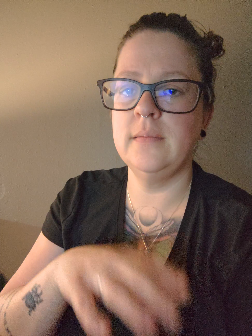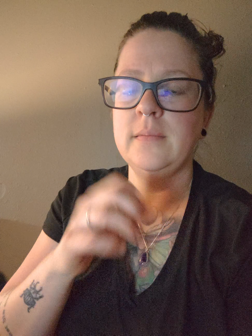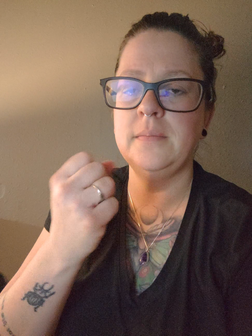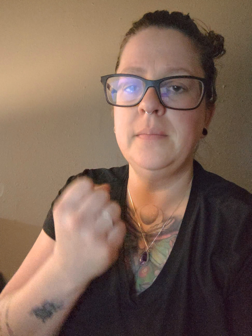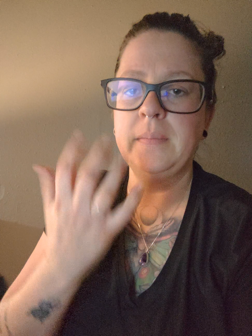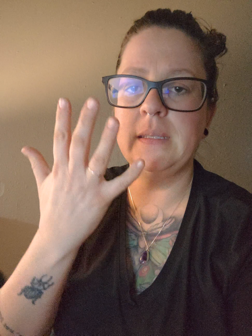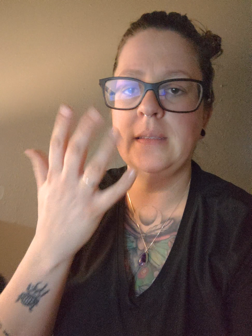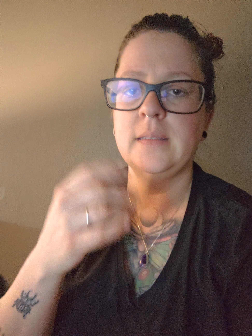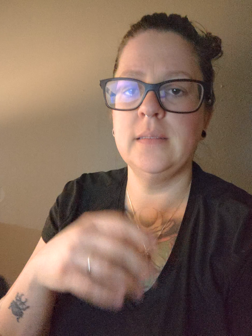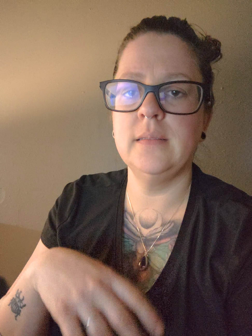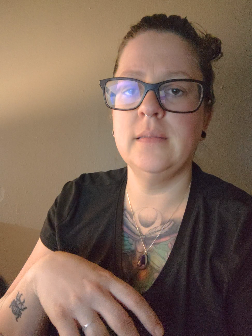mitten